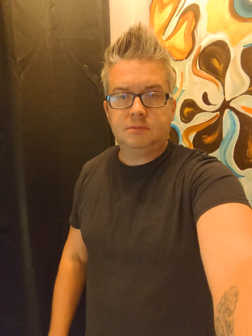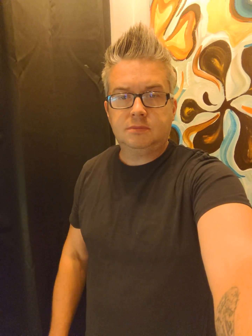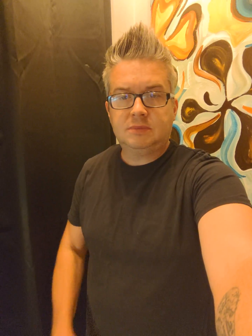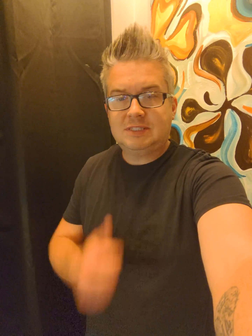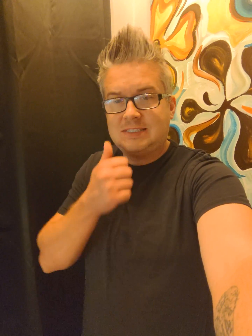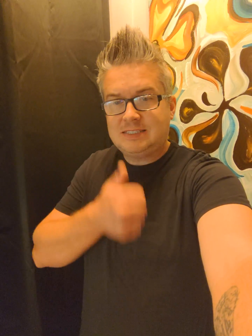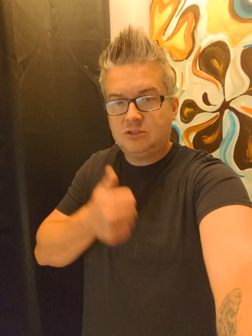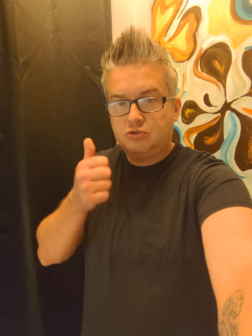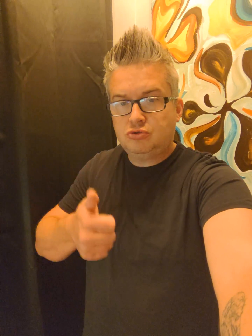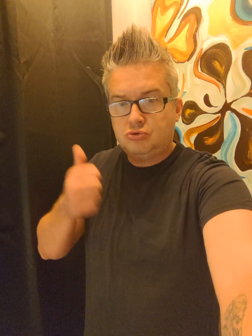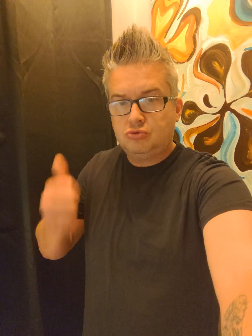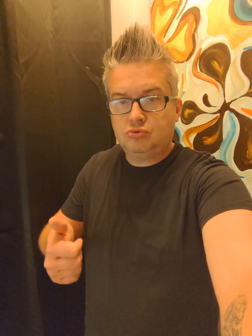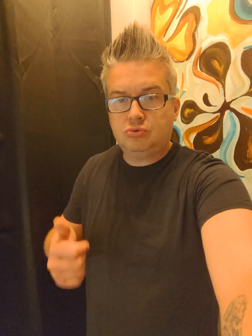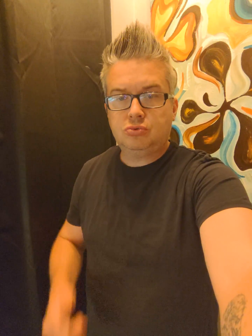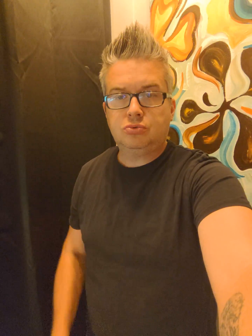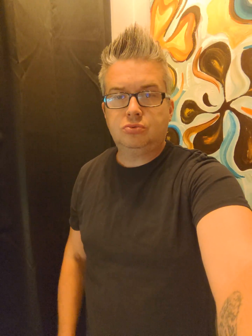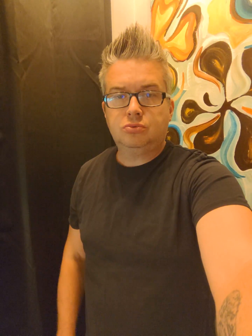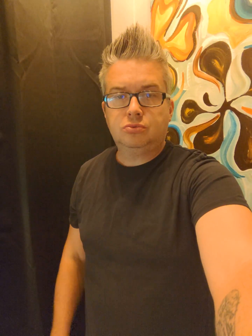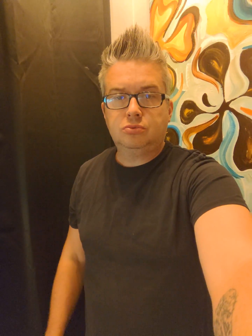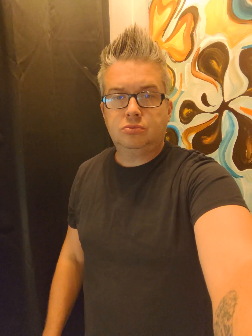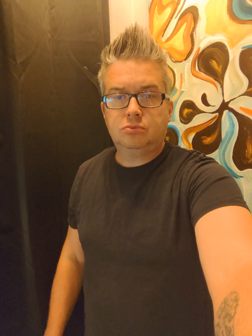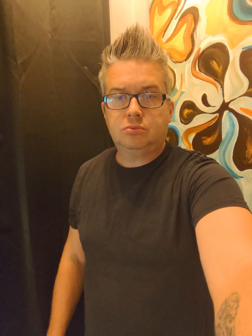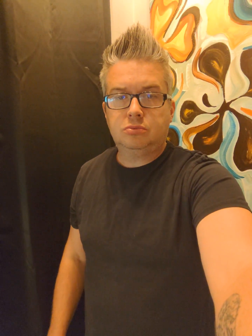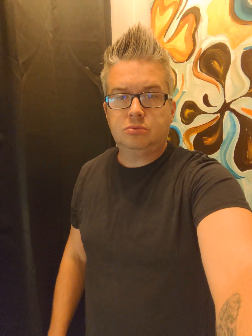each